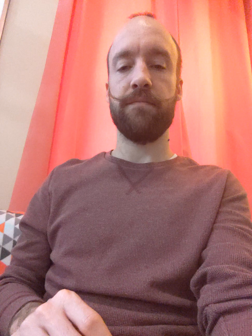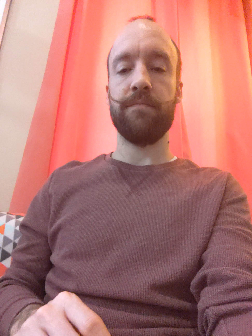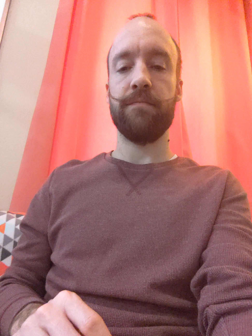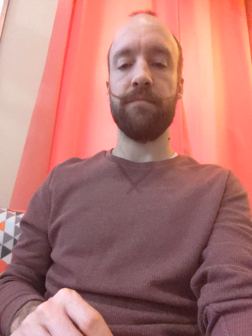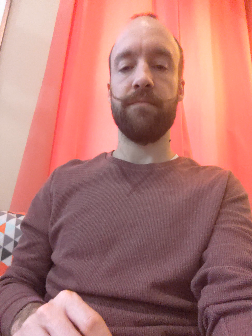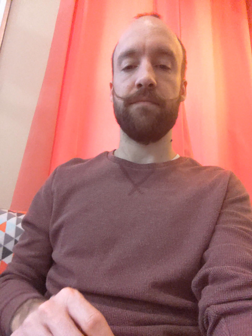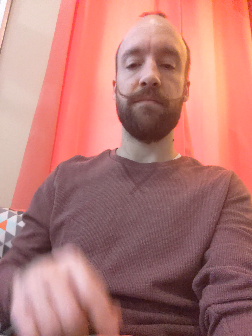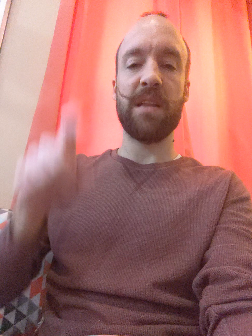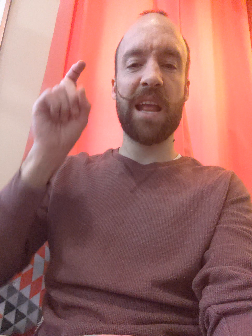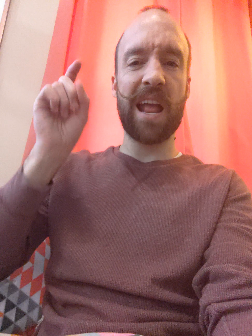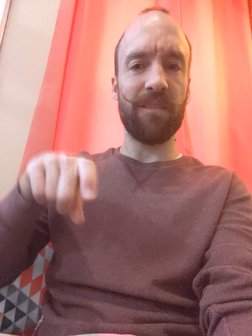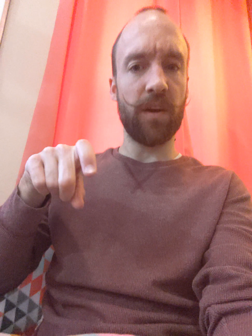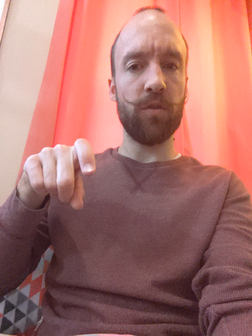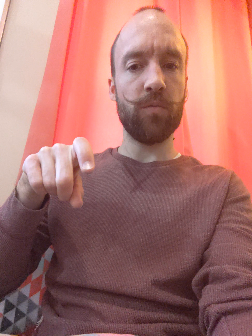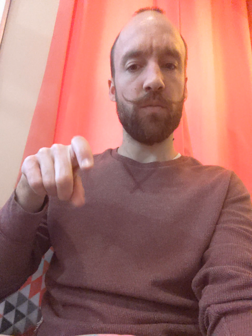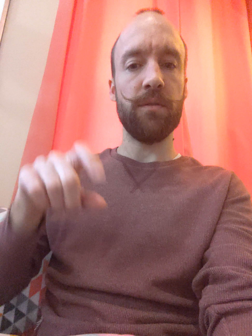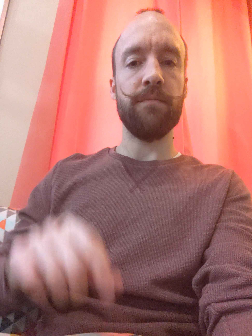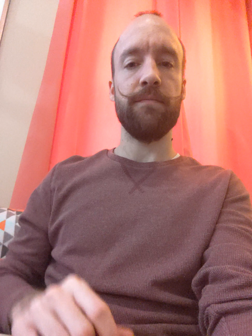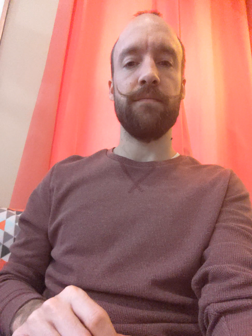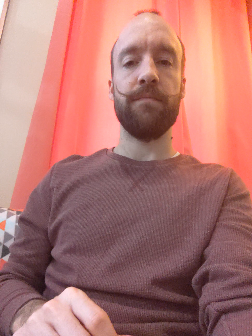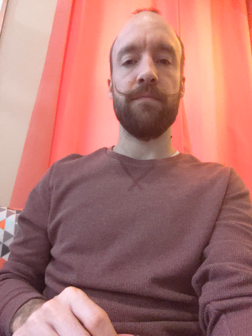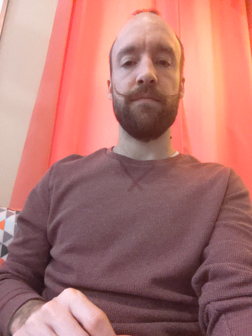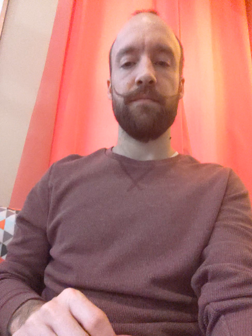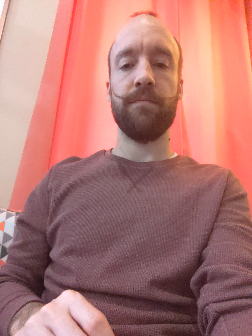have to